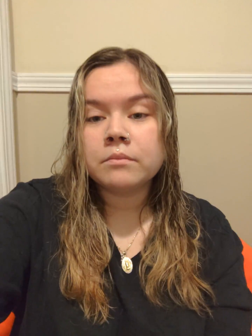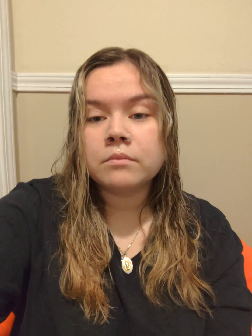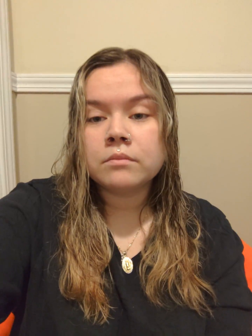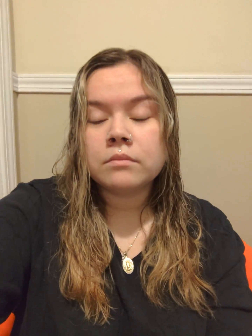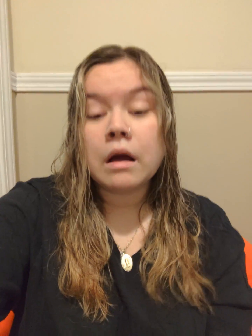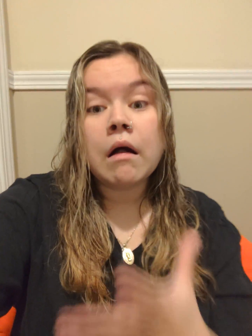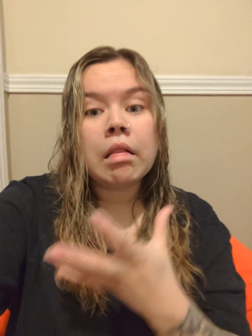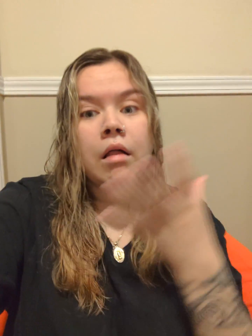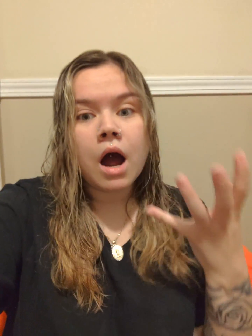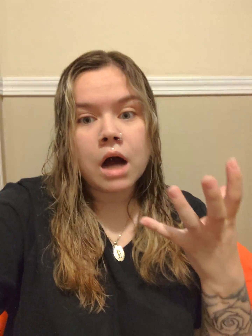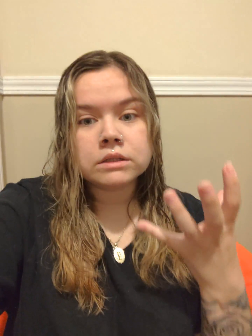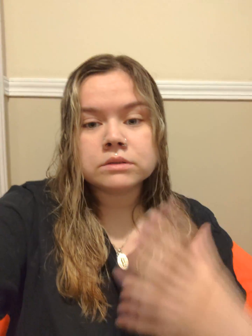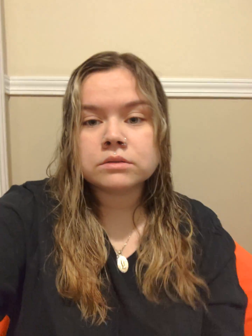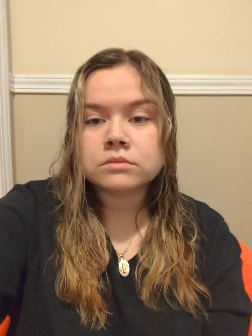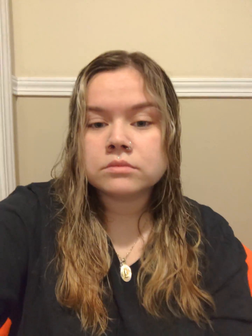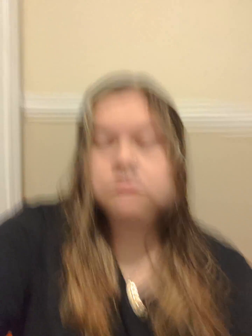a lot